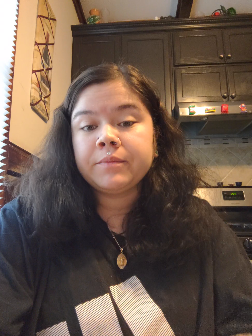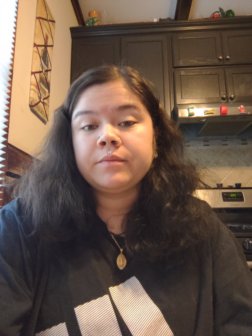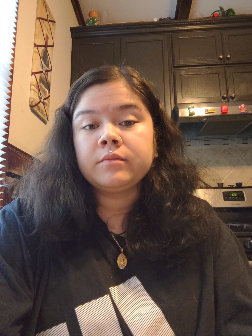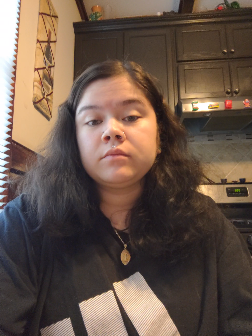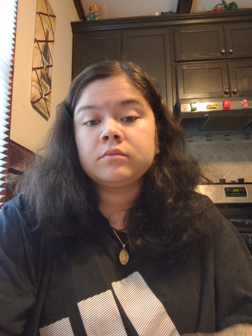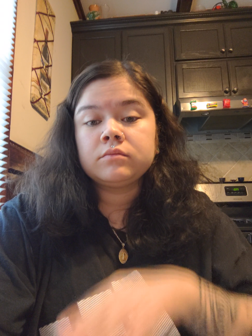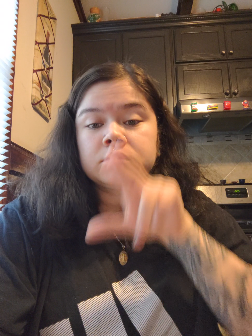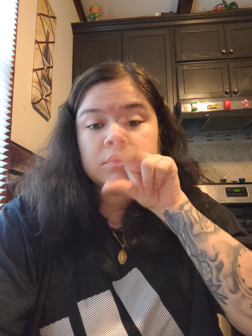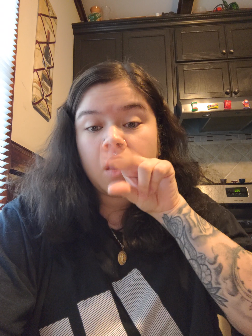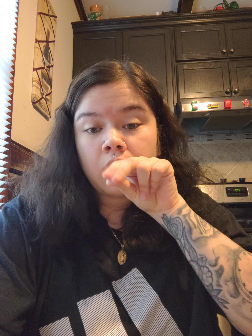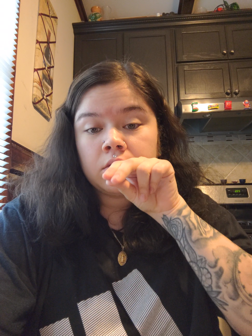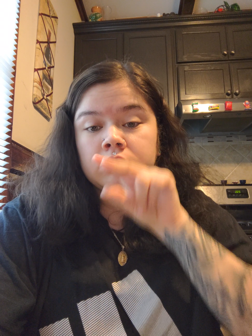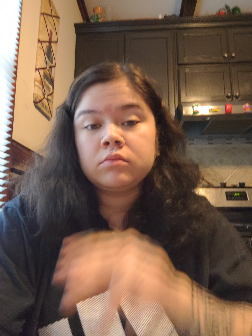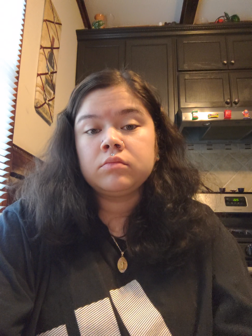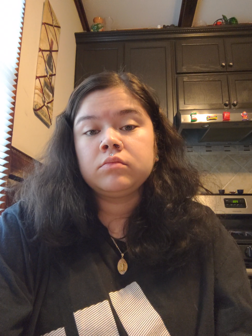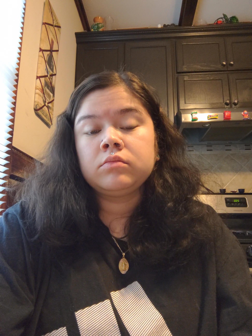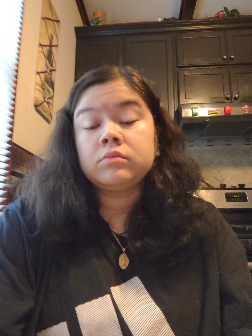duck